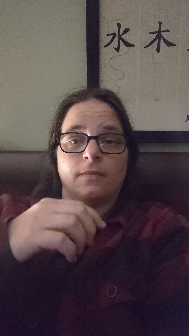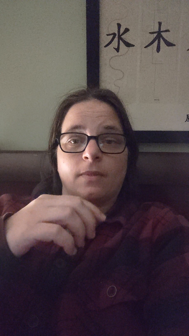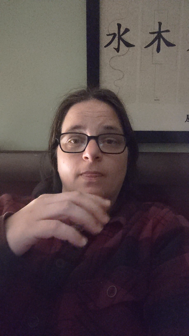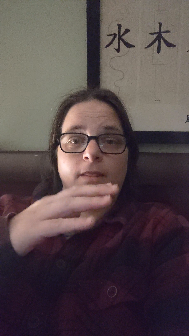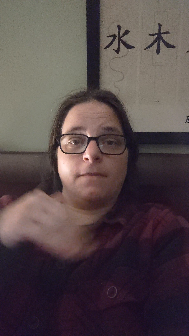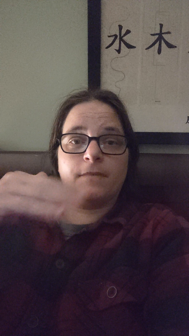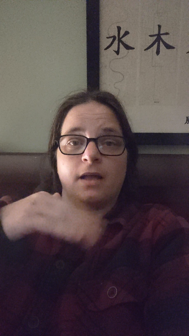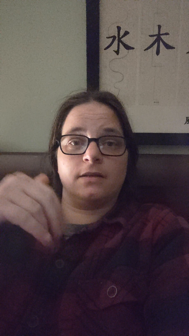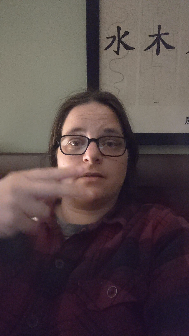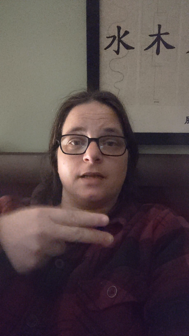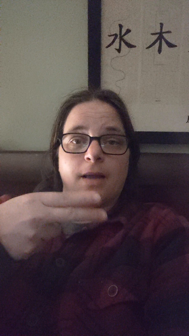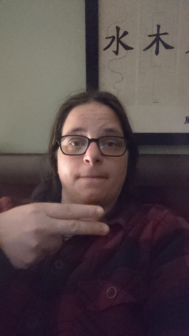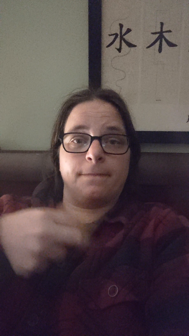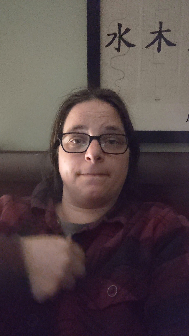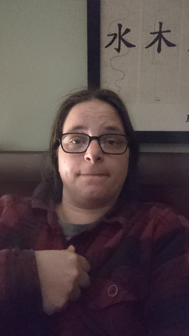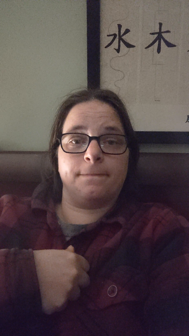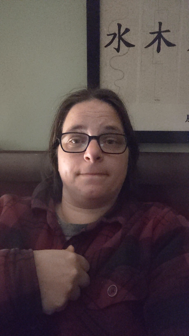pet's name